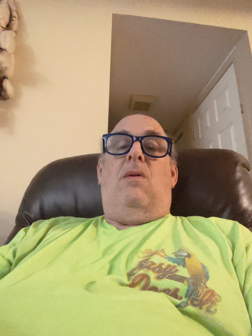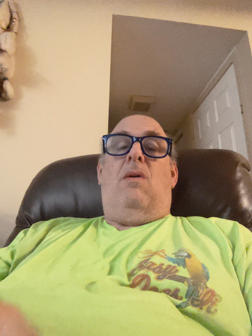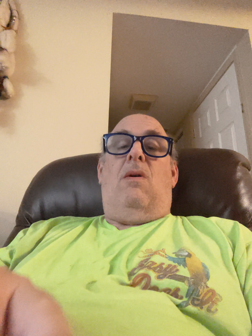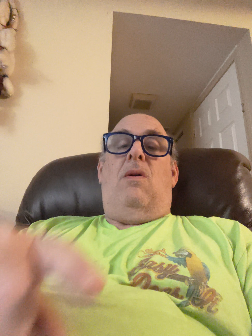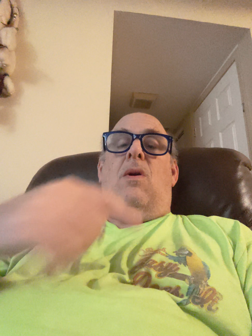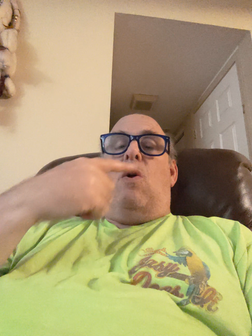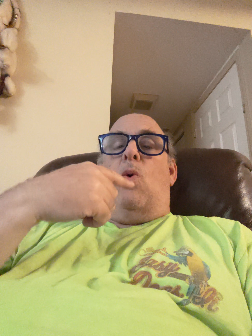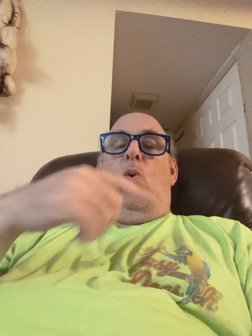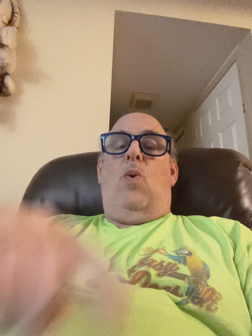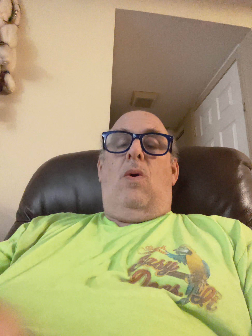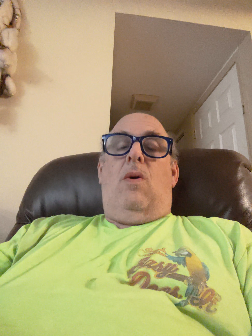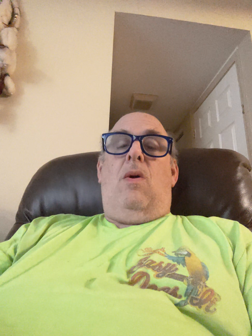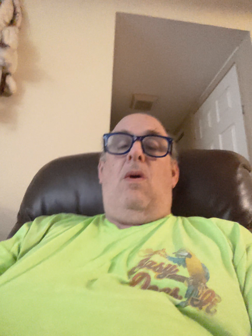who